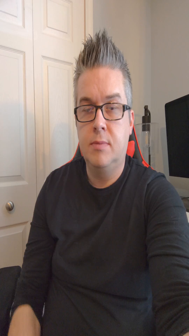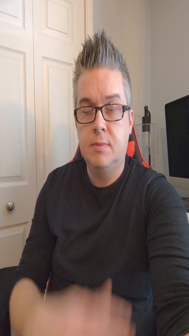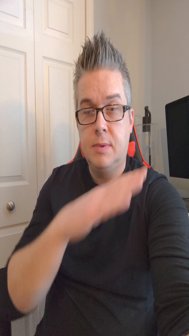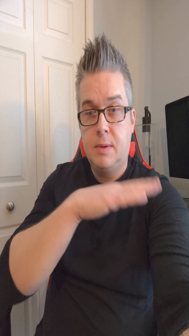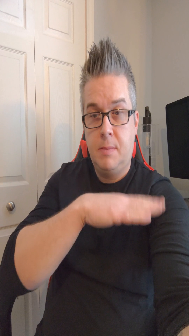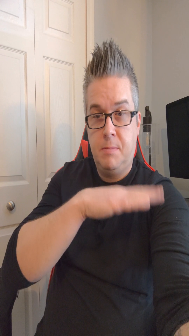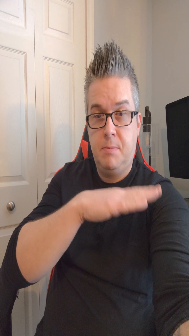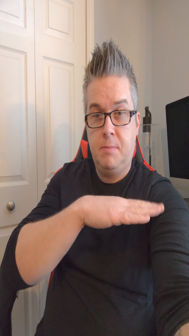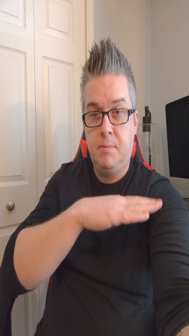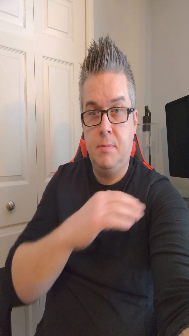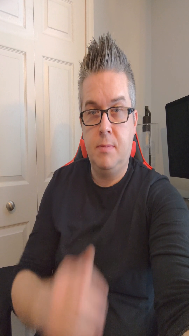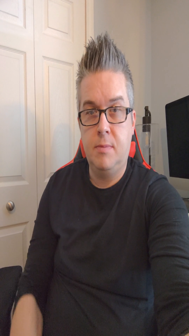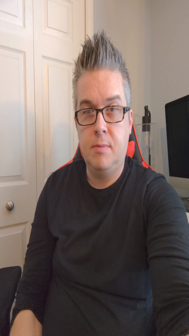table